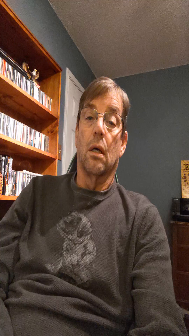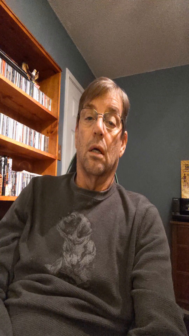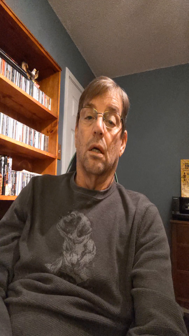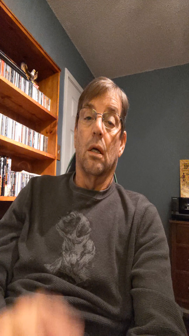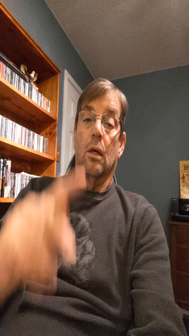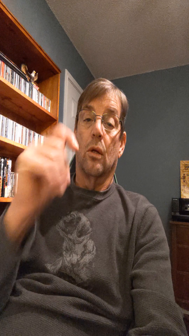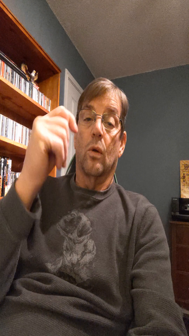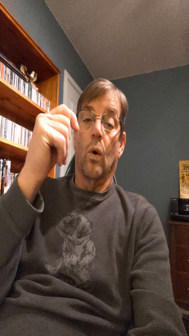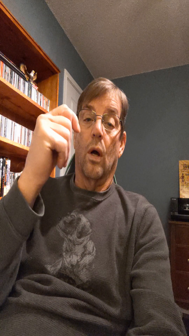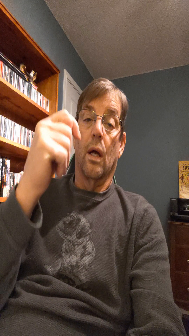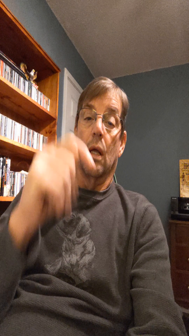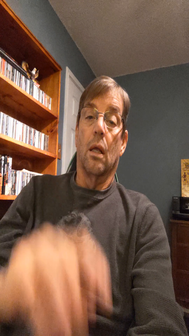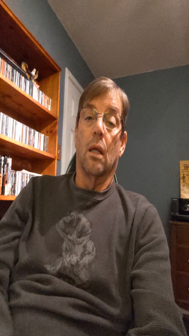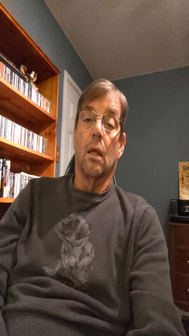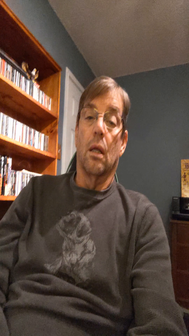toy